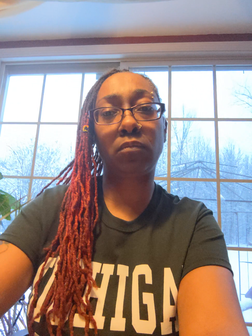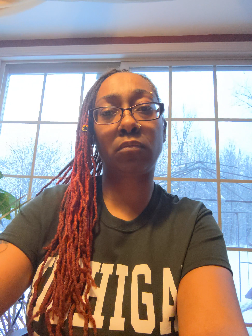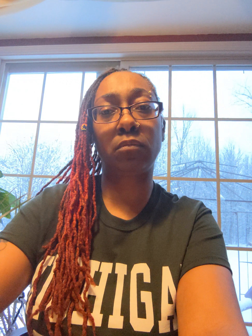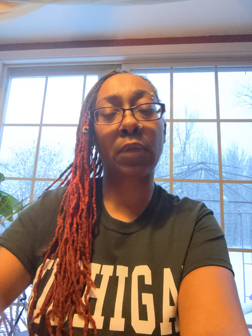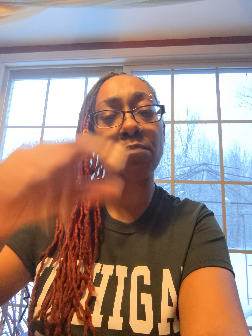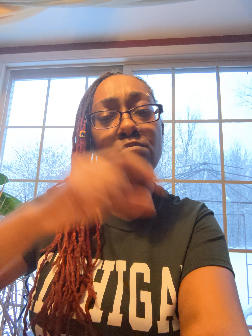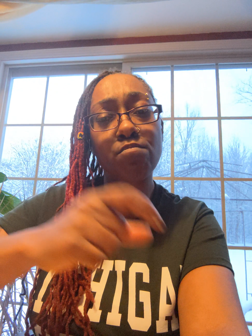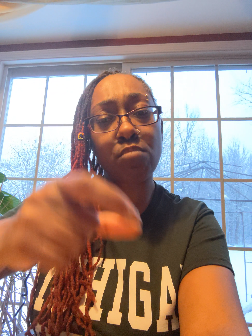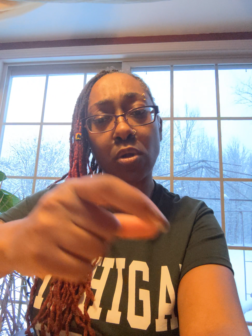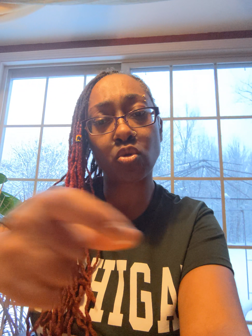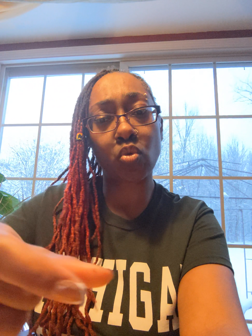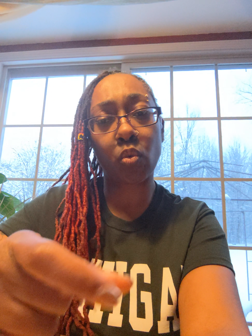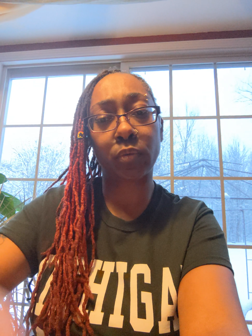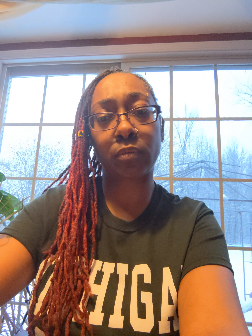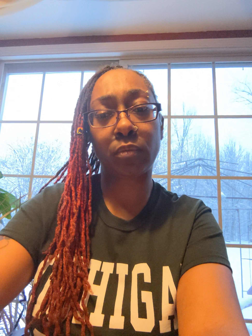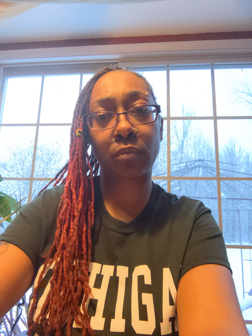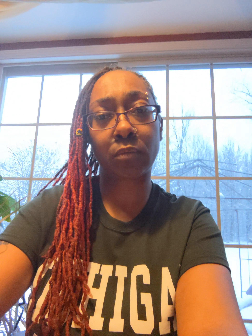puzzle